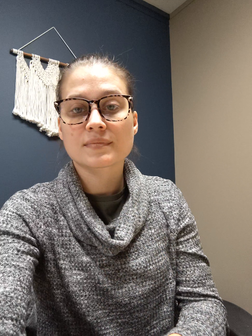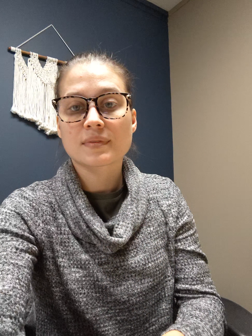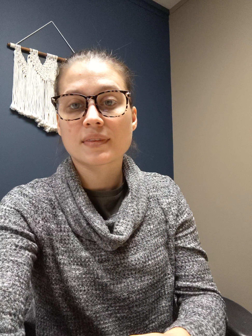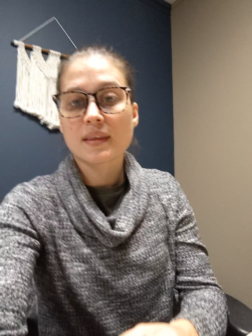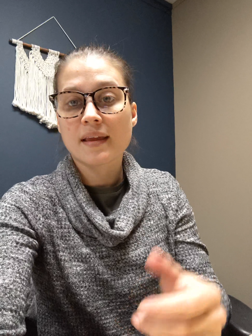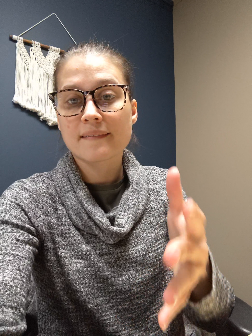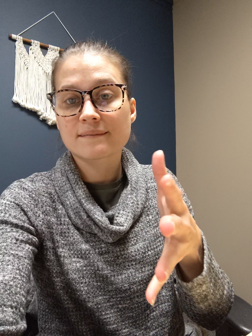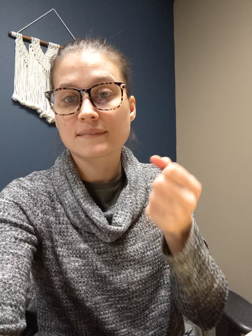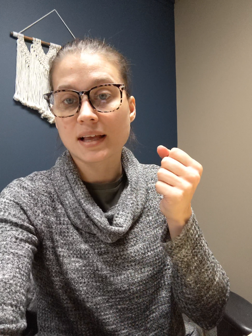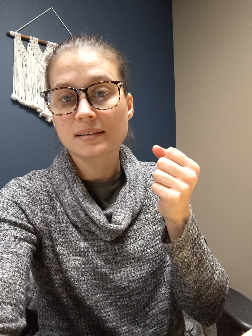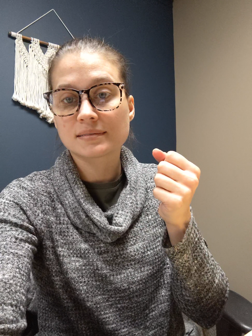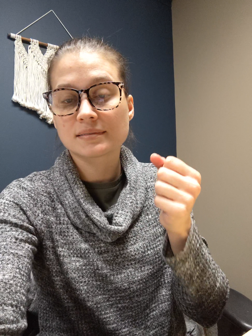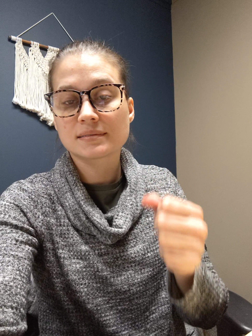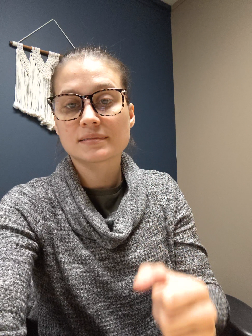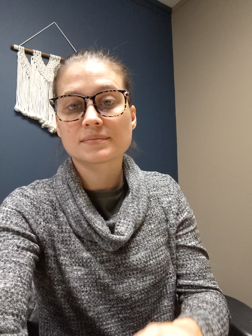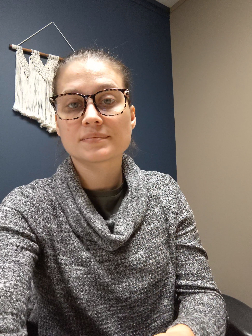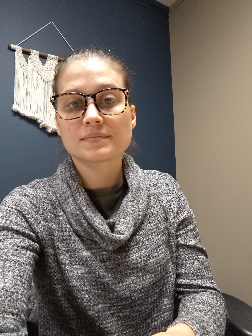fast